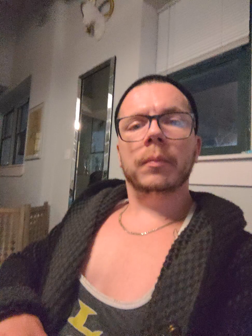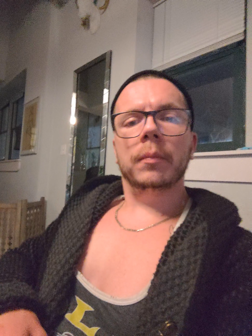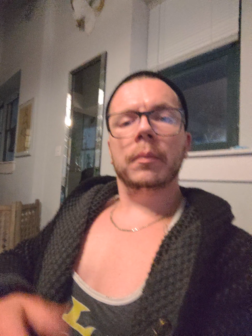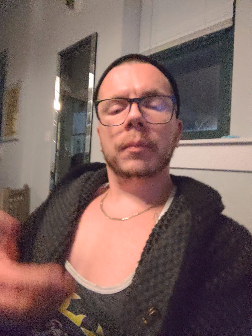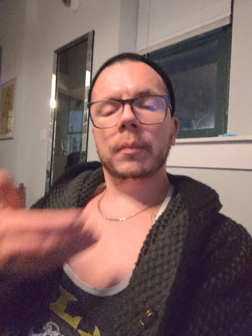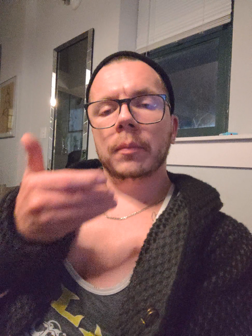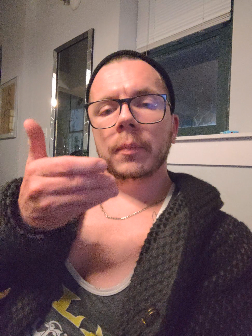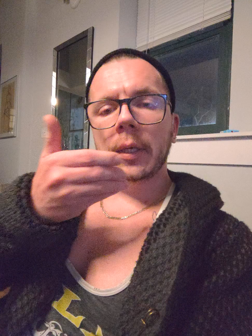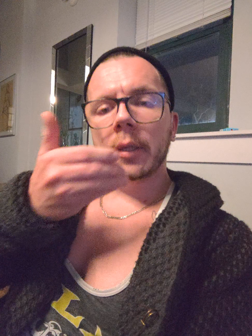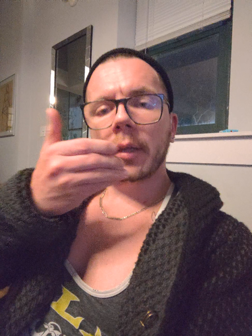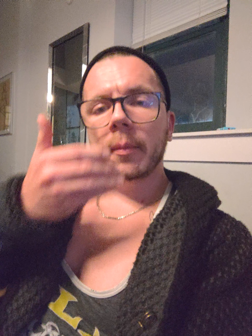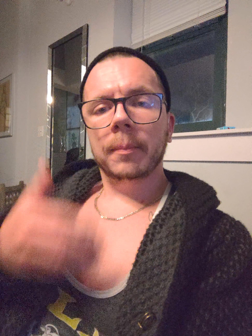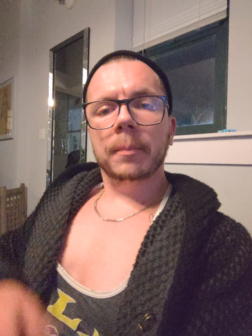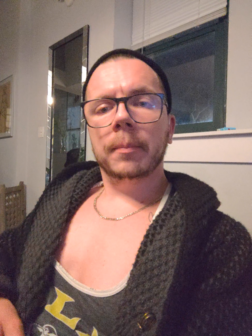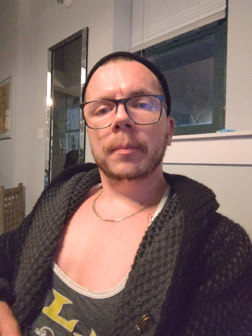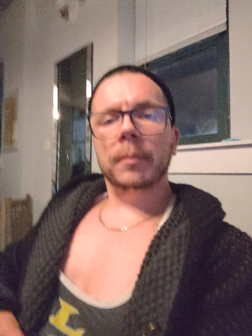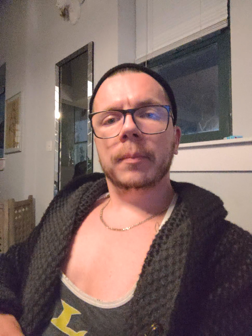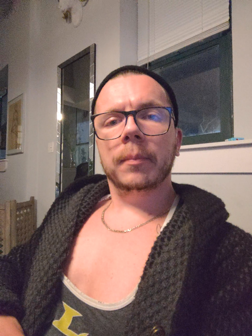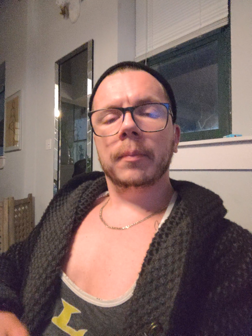pizza